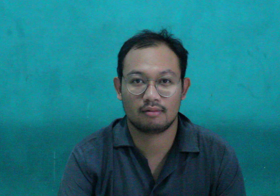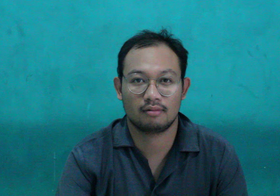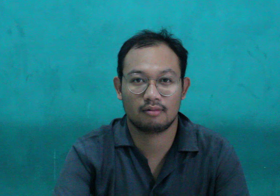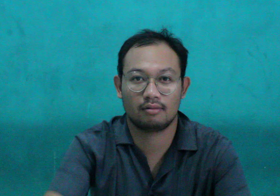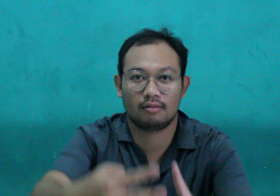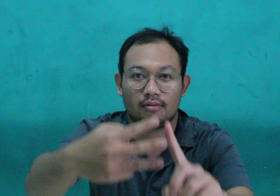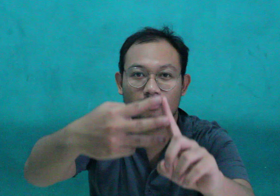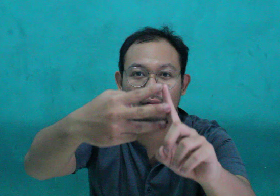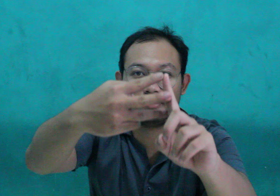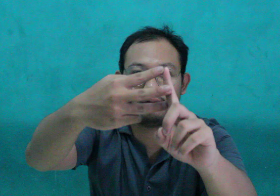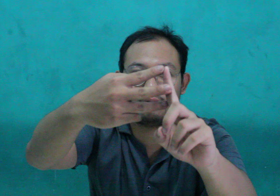B